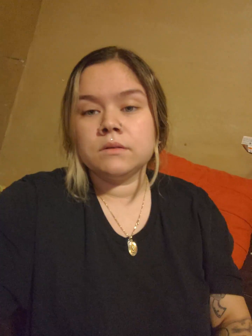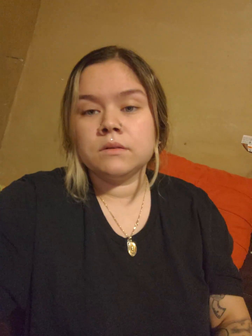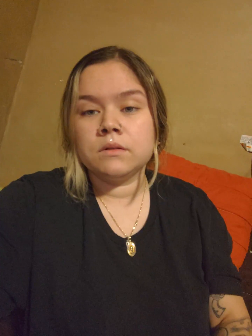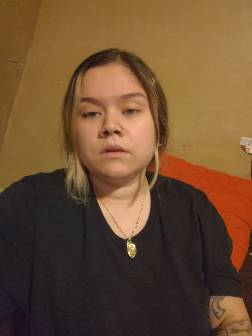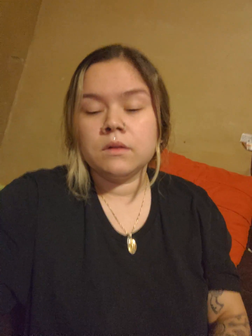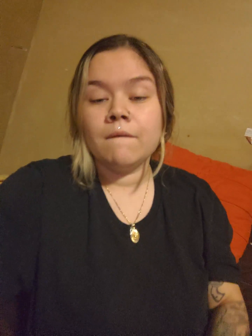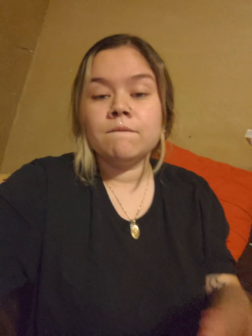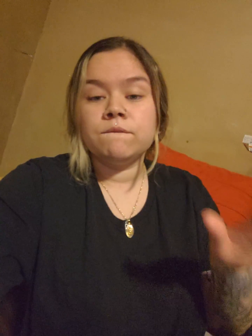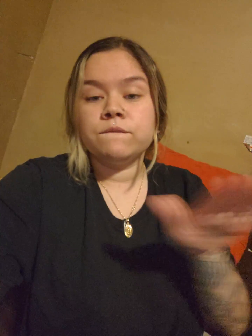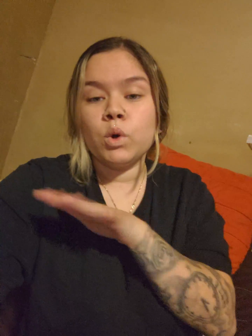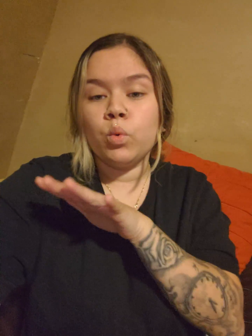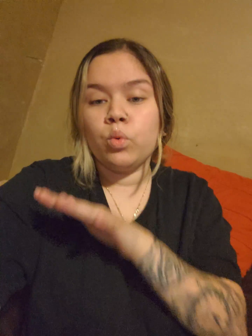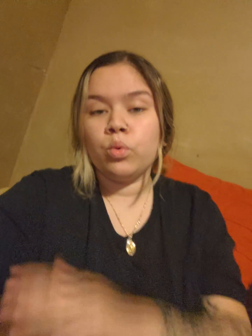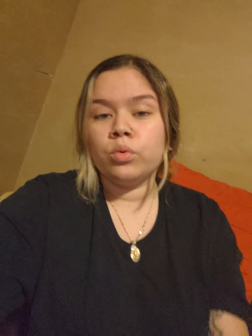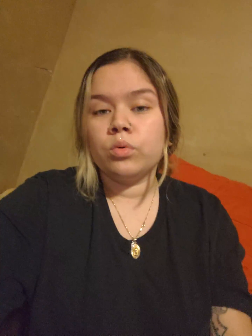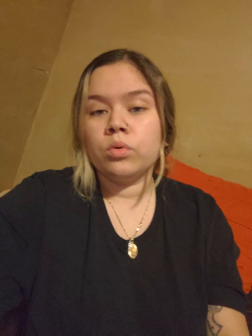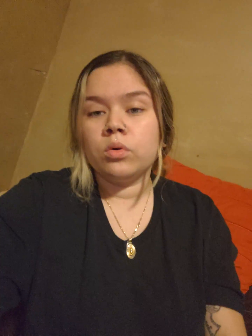full